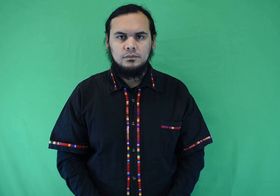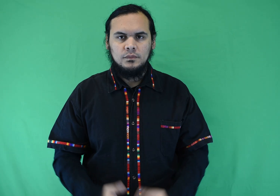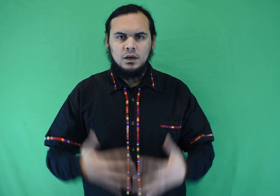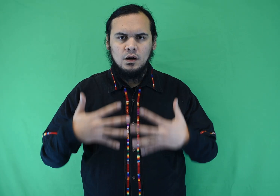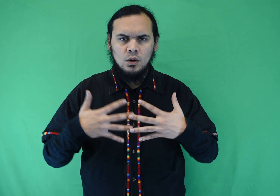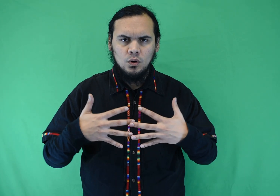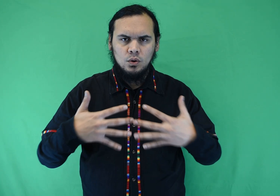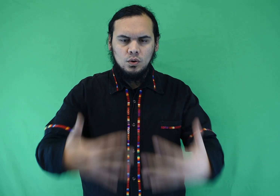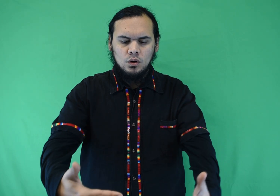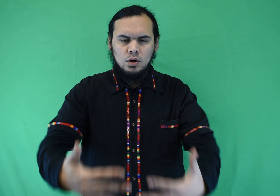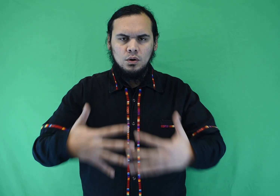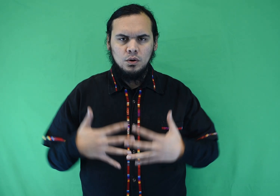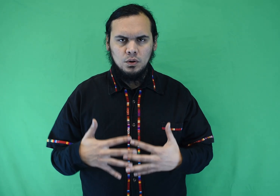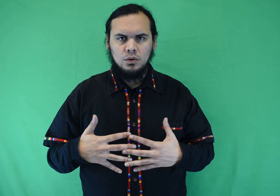respirar